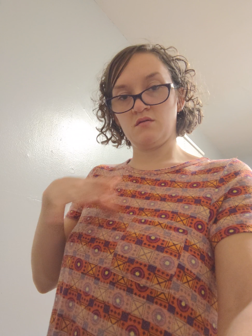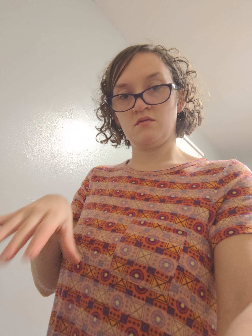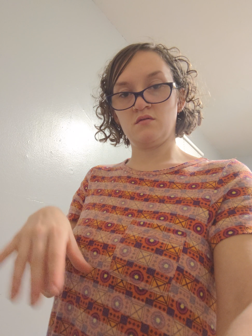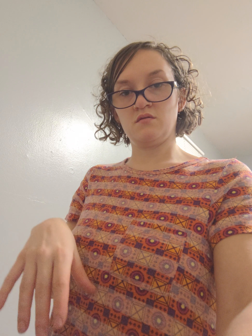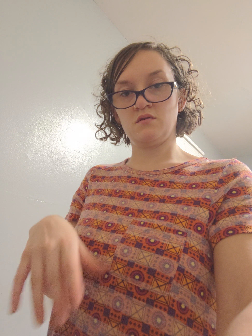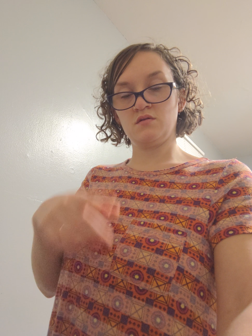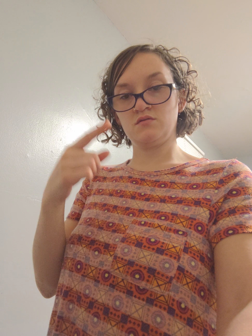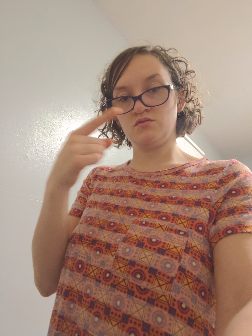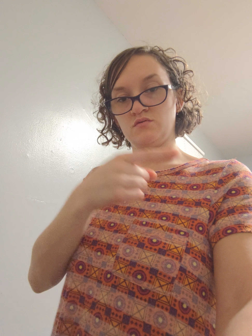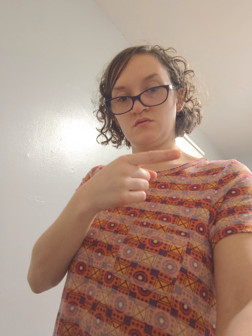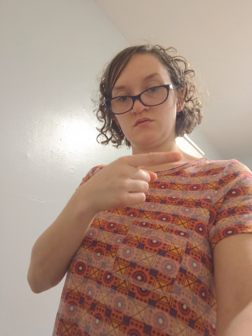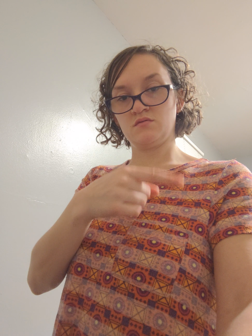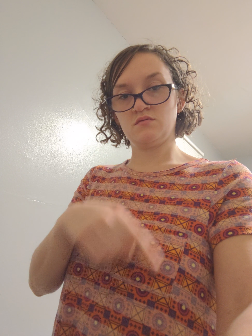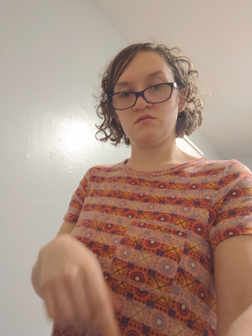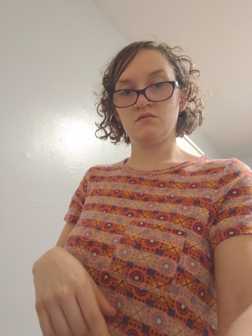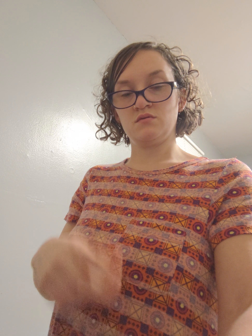he/she/it